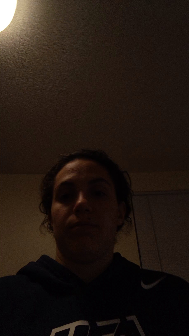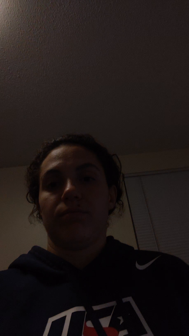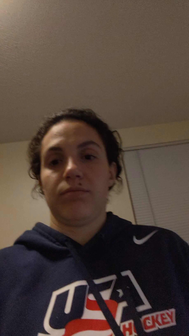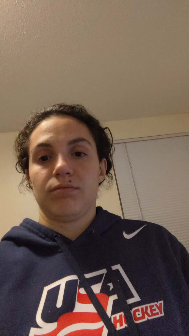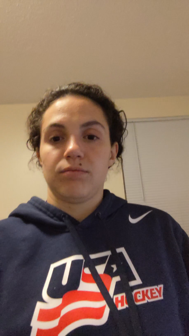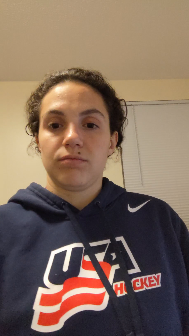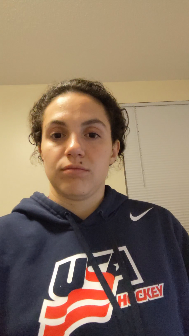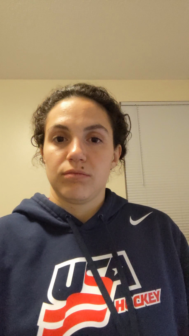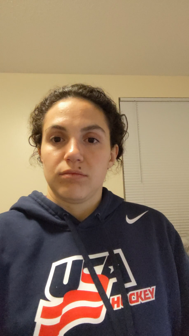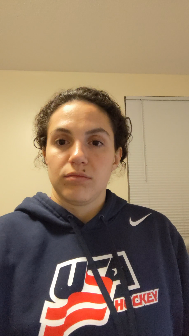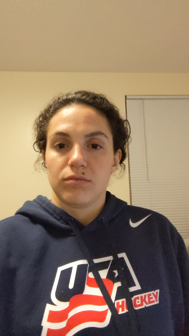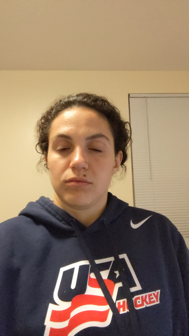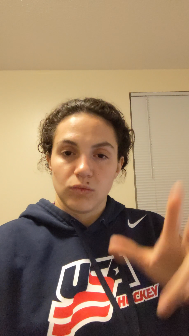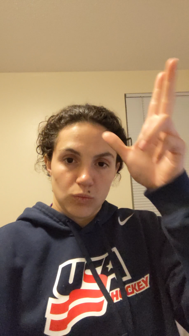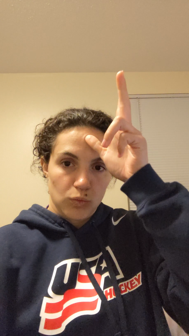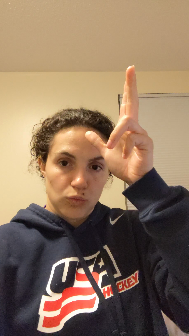rooster